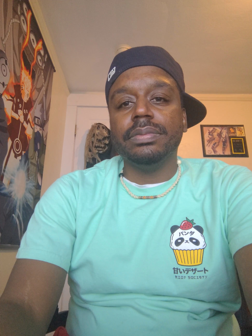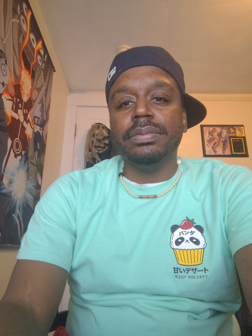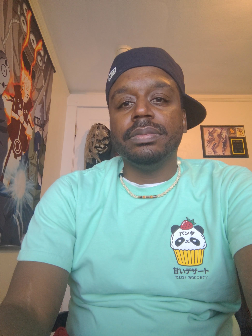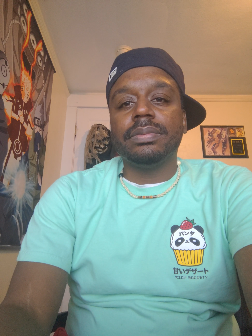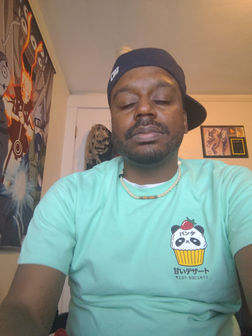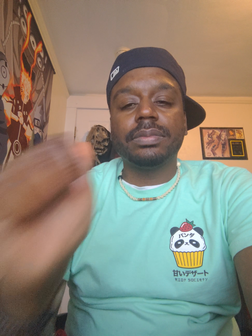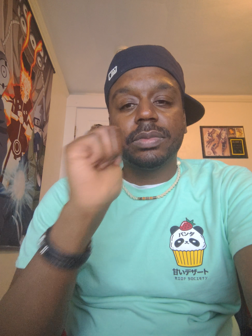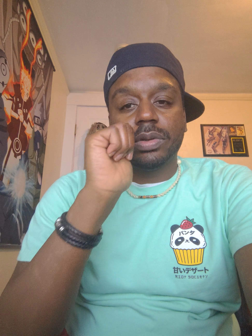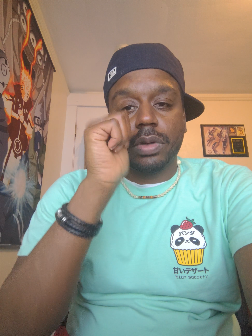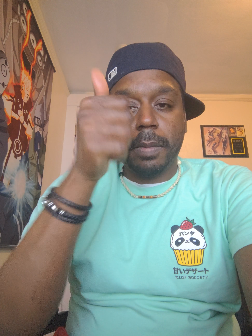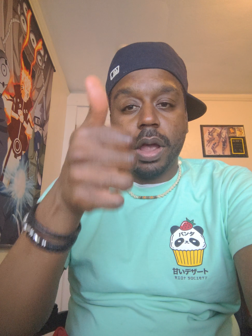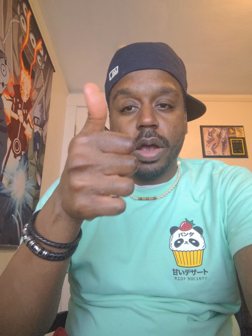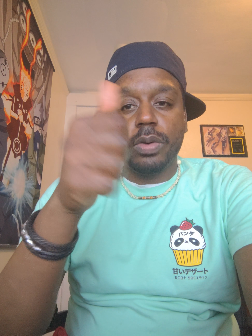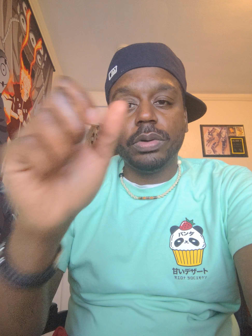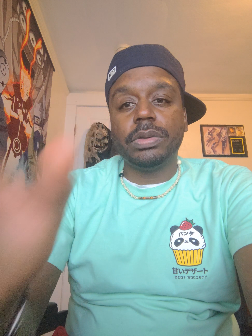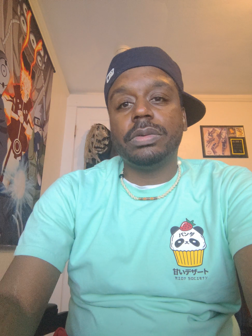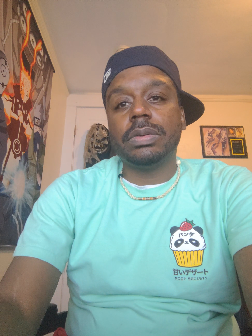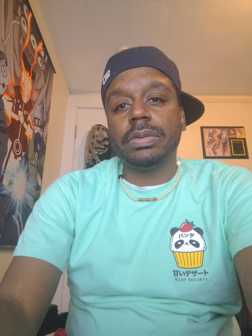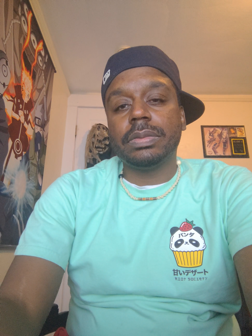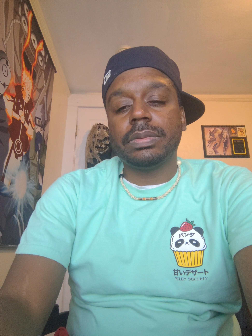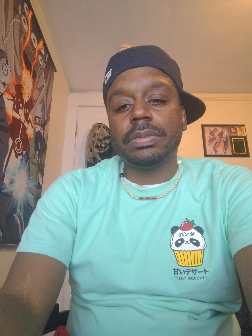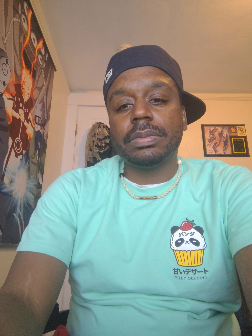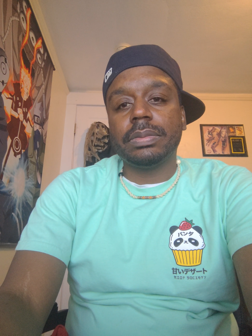tomorrow